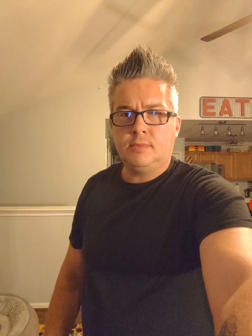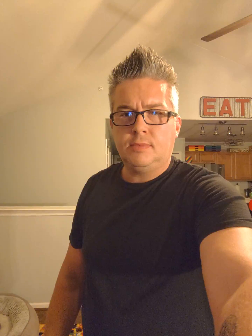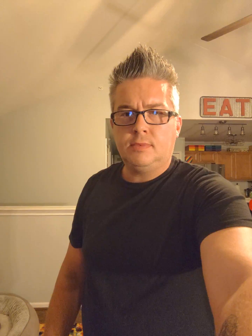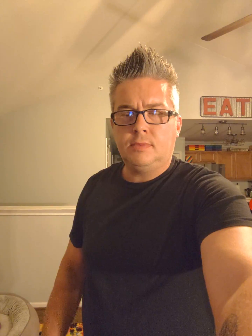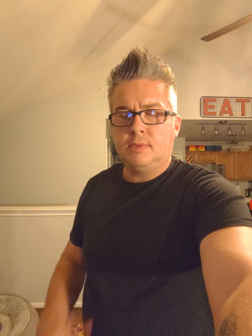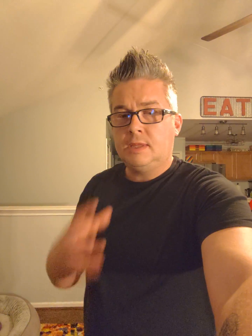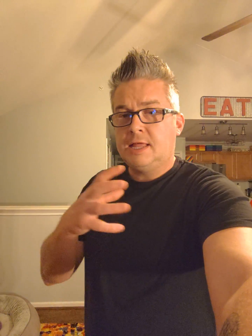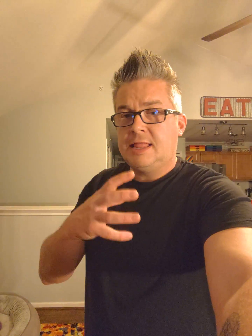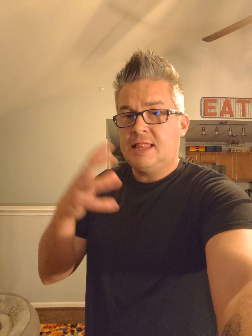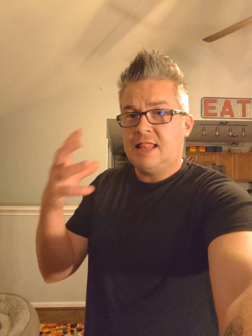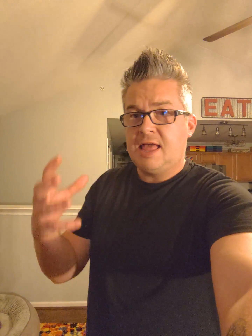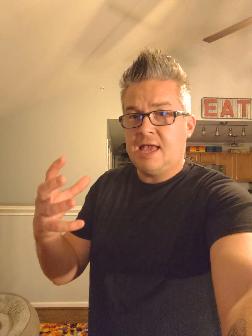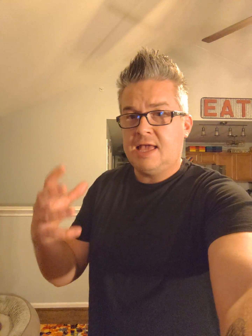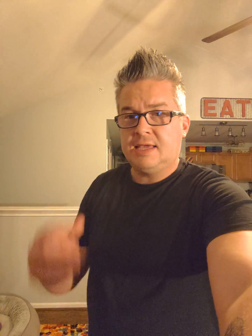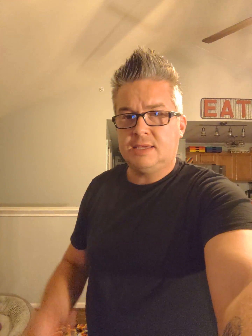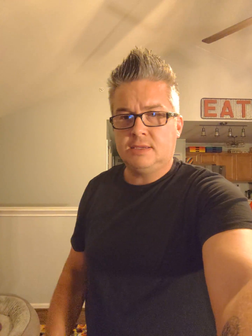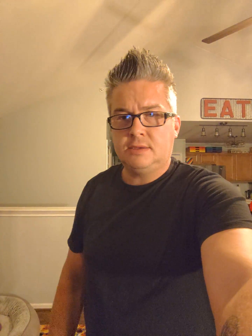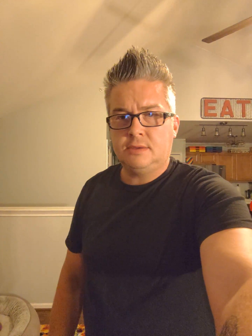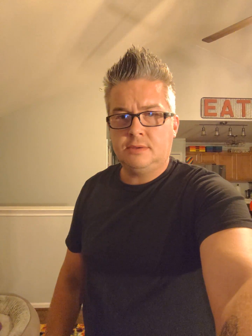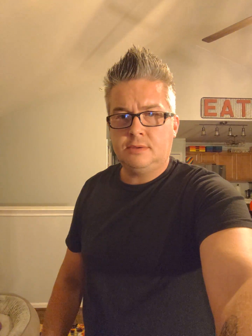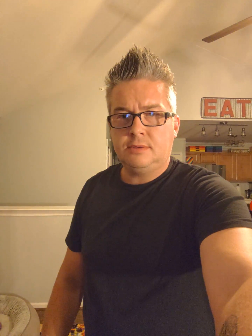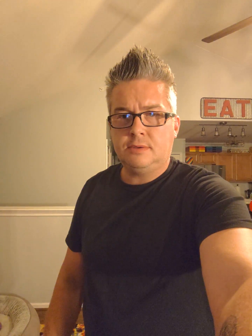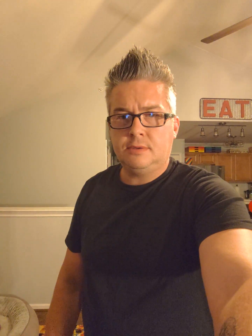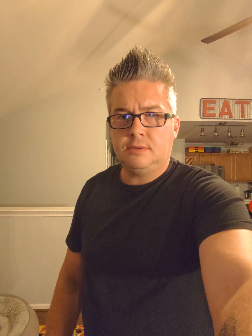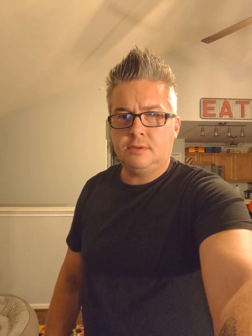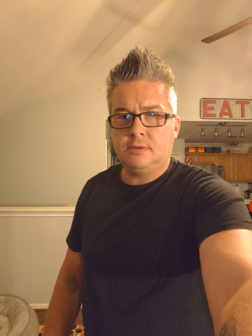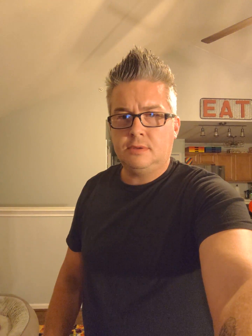a lot